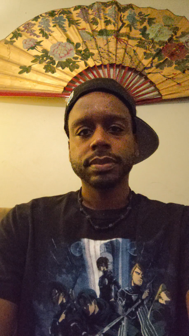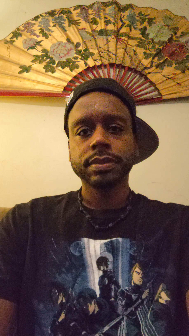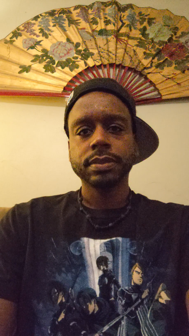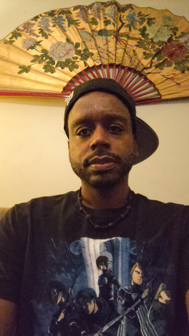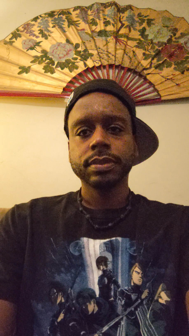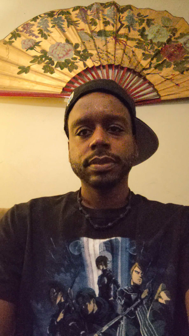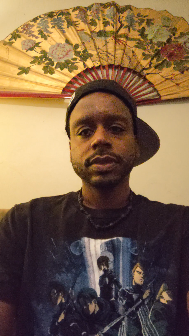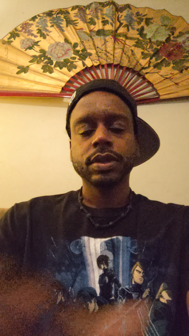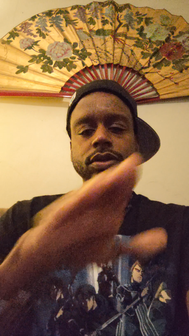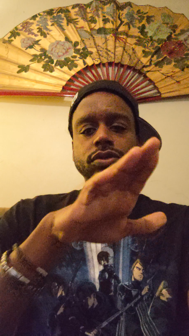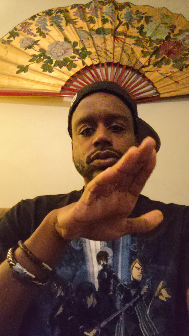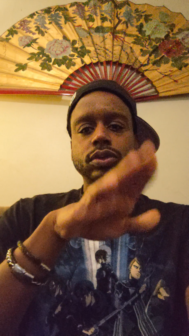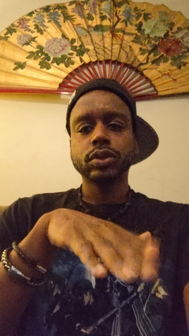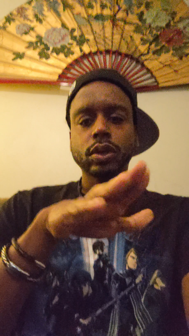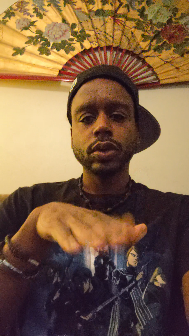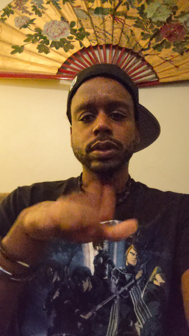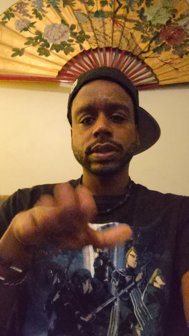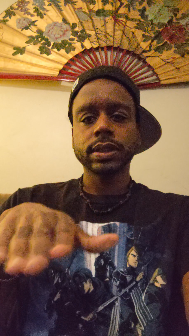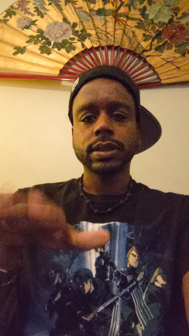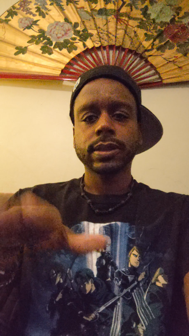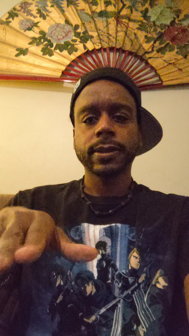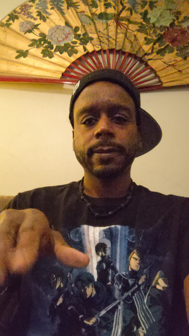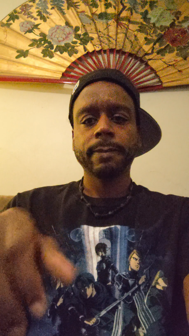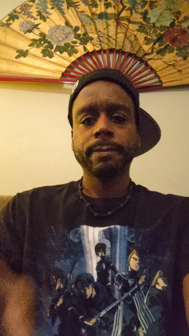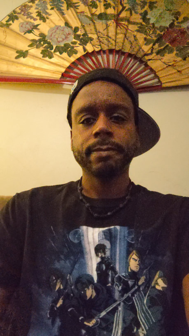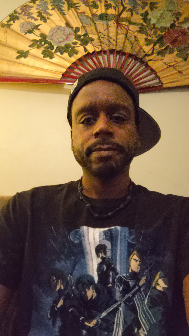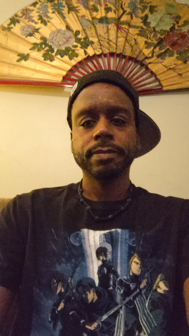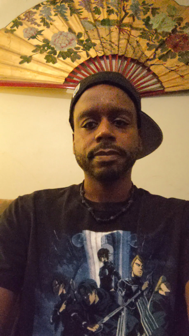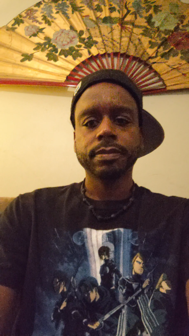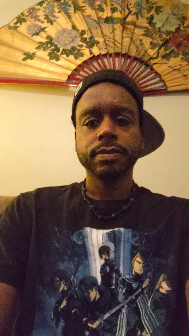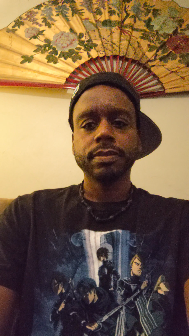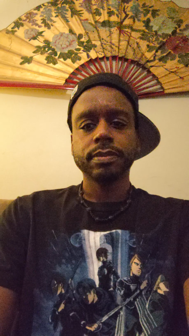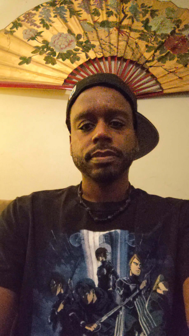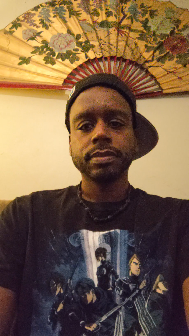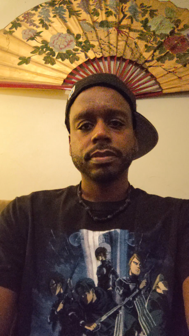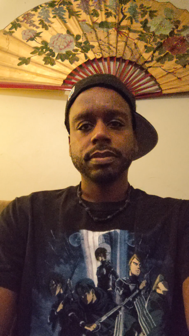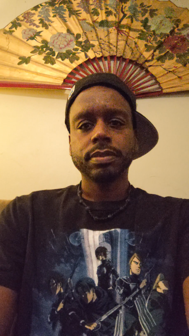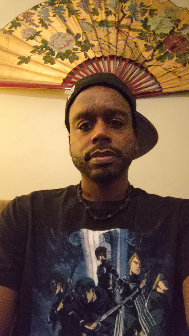children